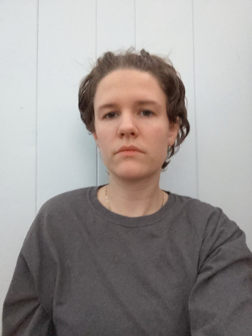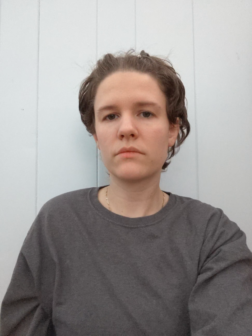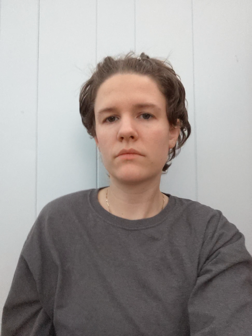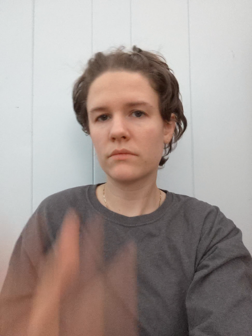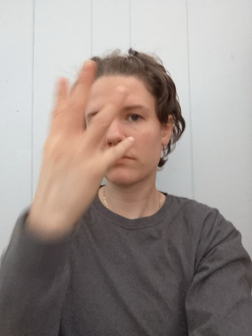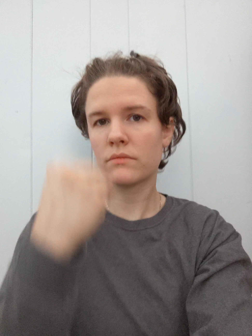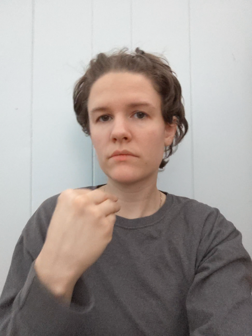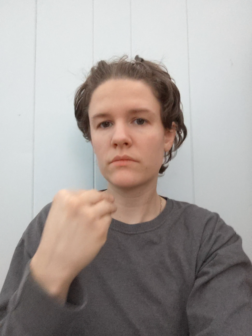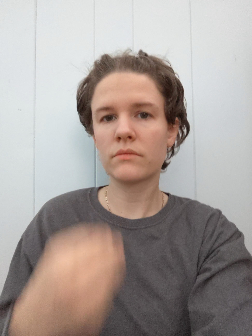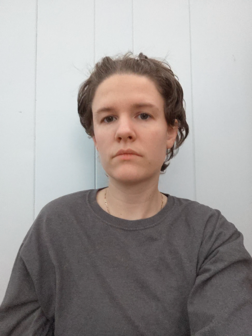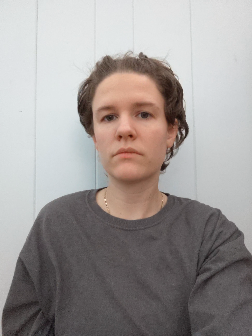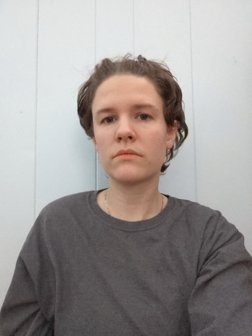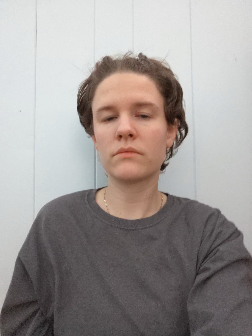sleep